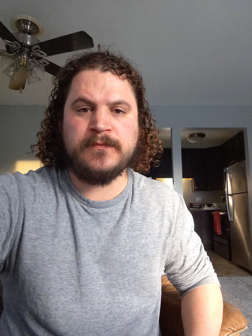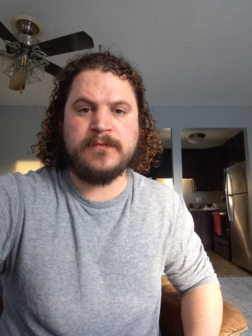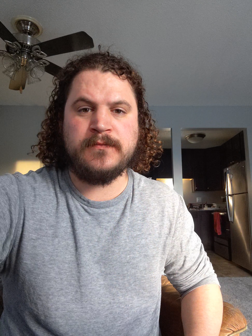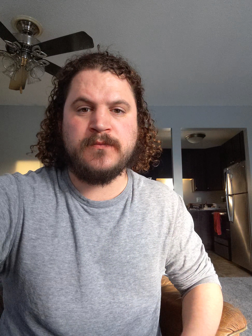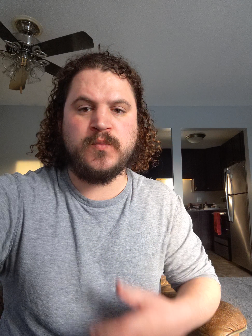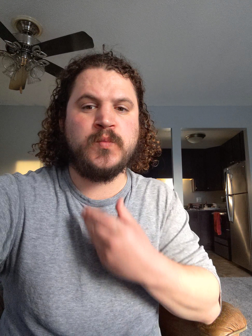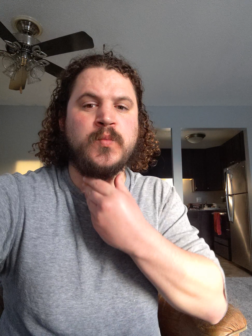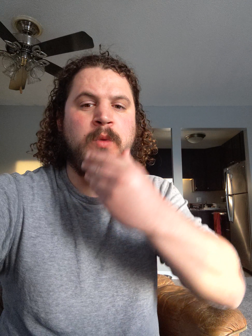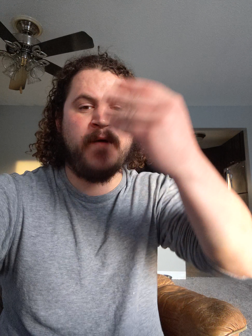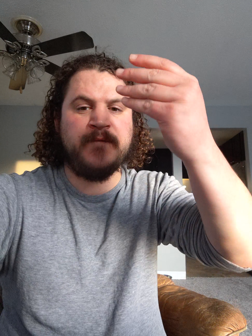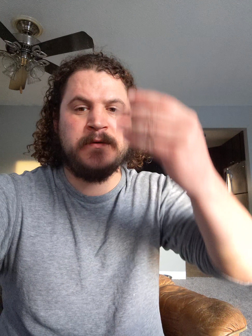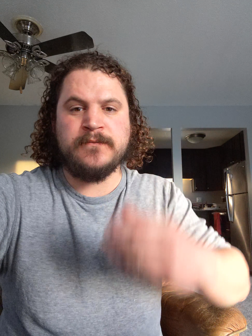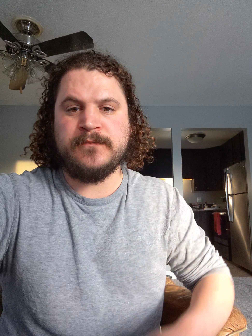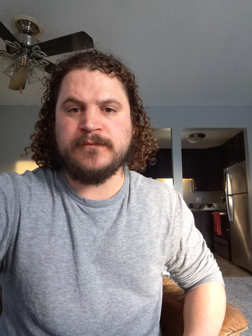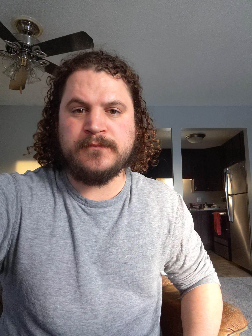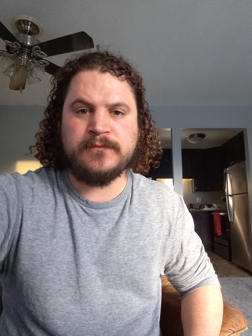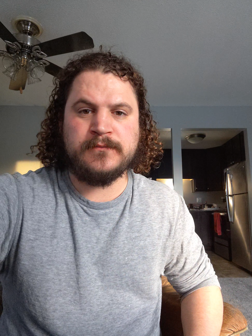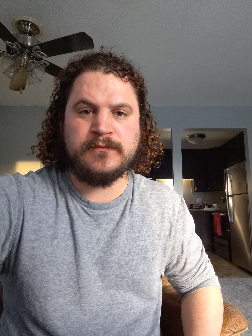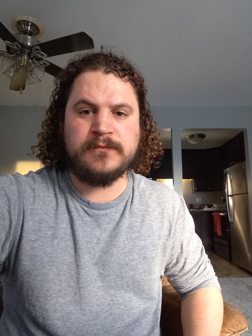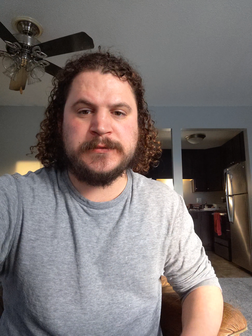giraffe